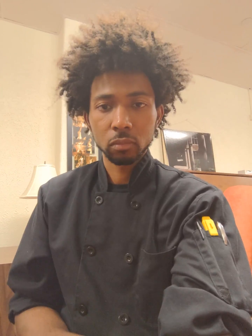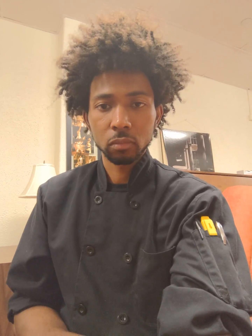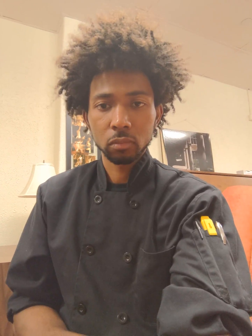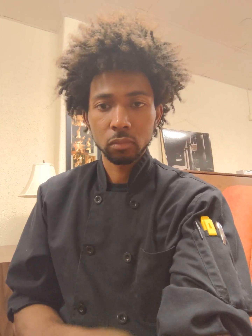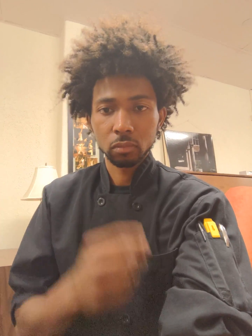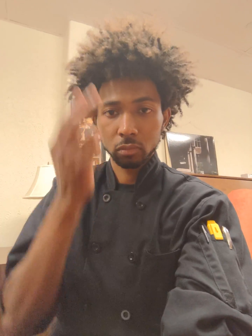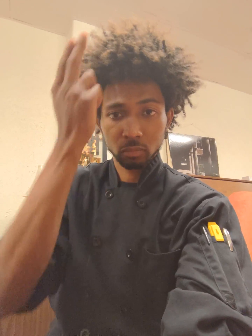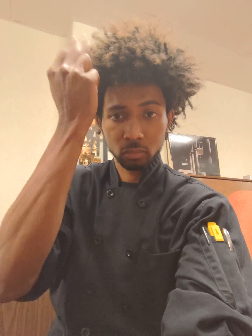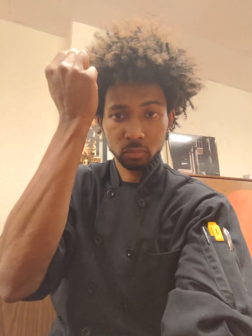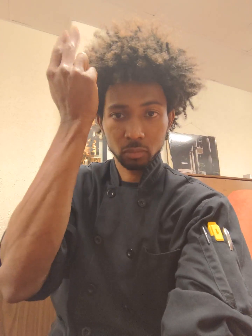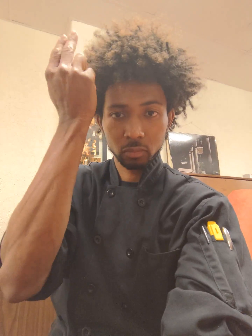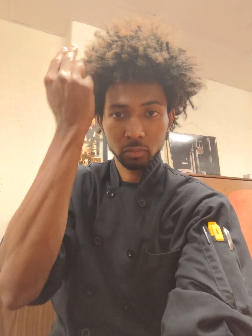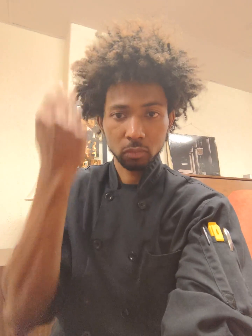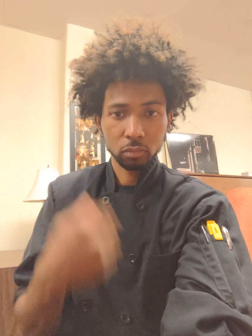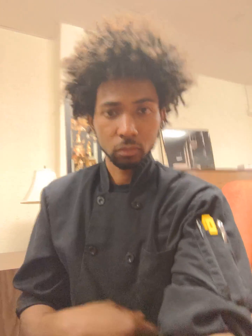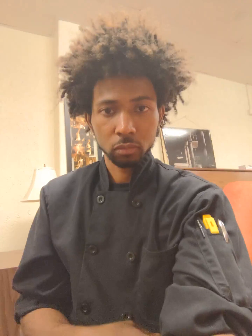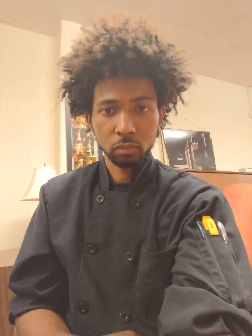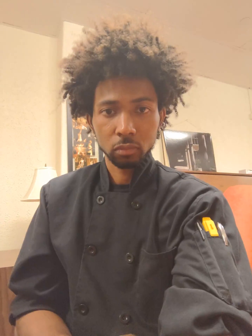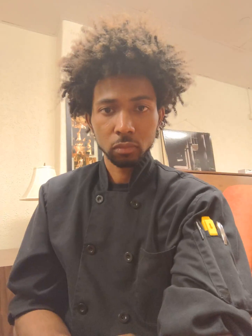rabbit